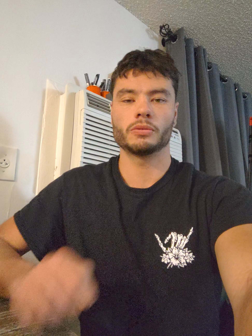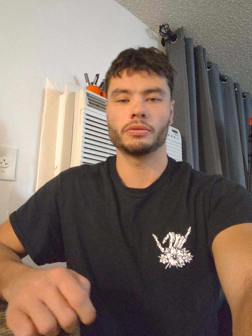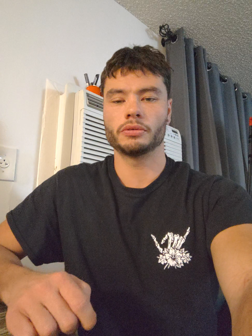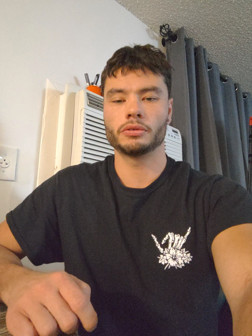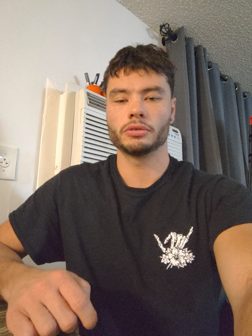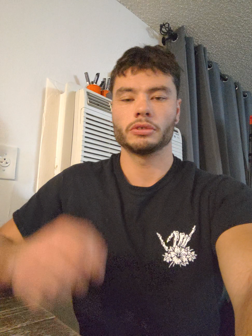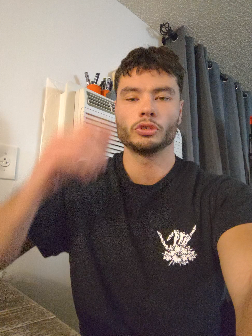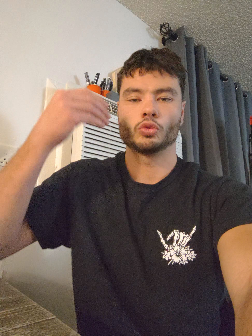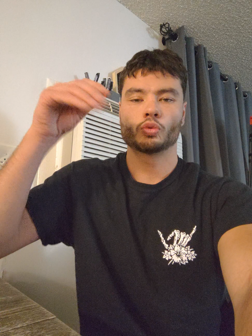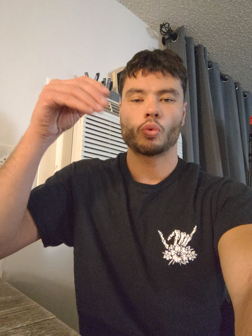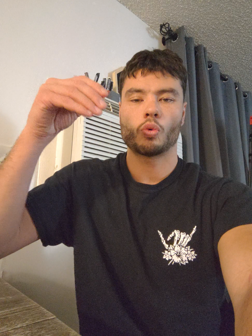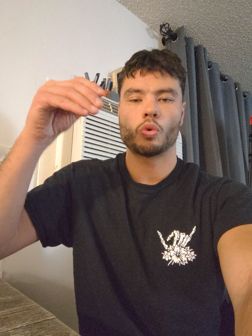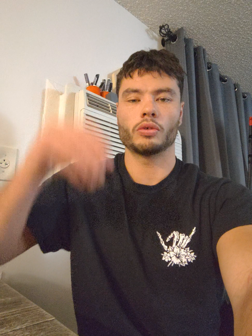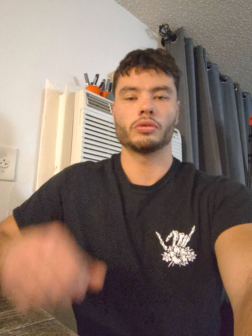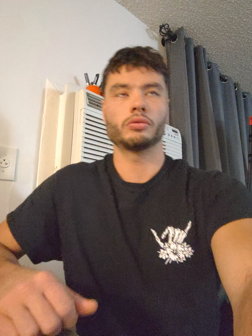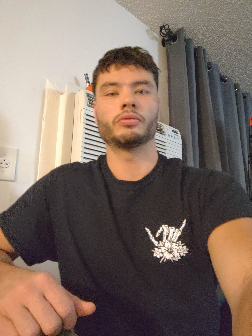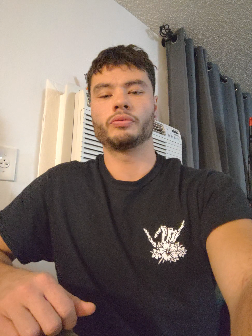store